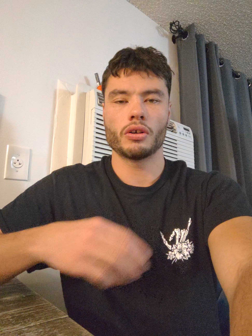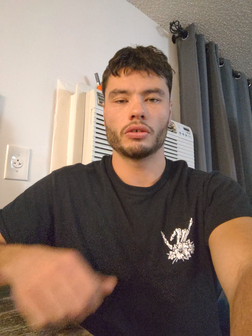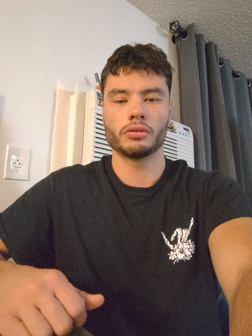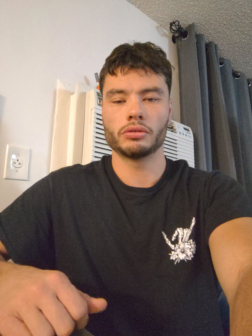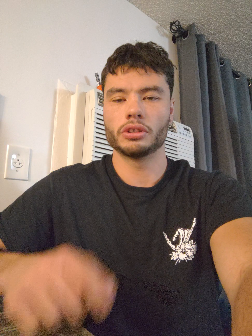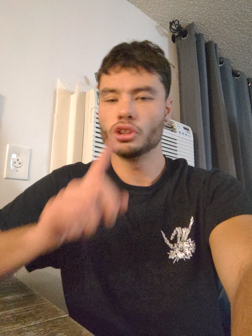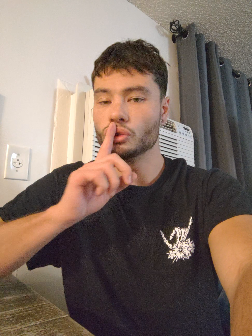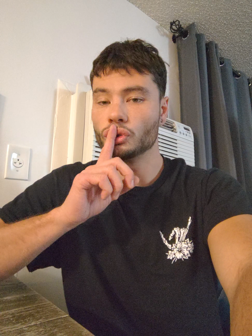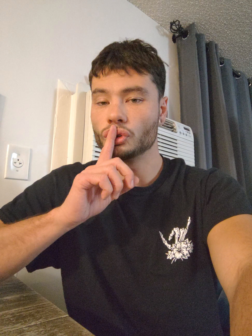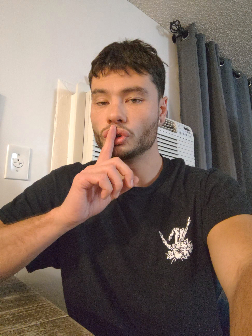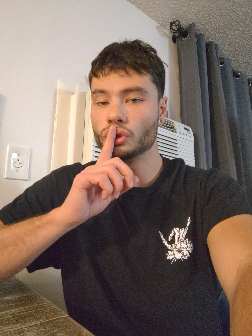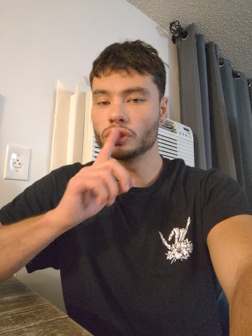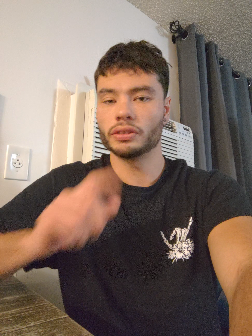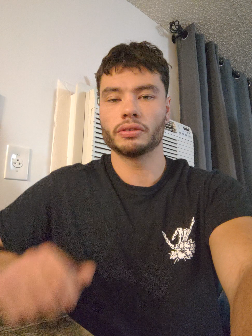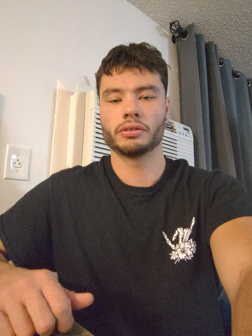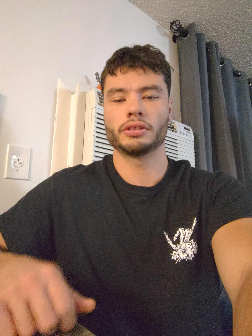shhh